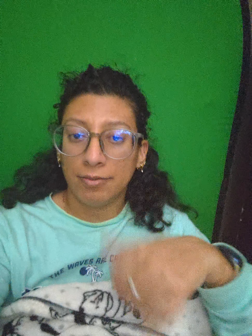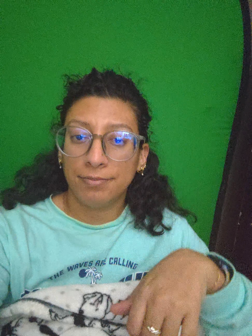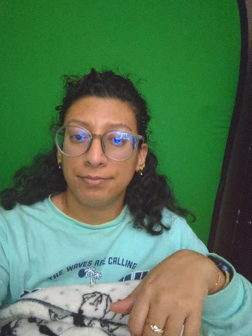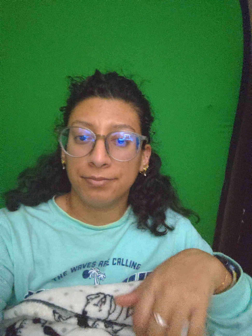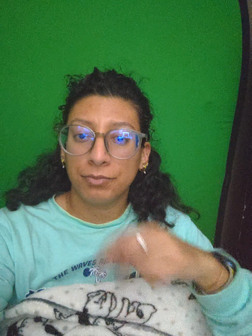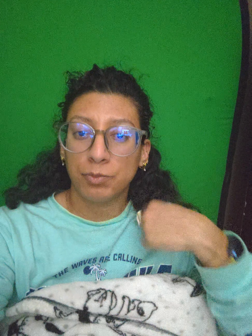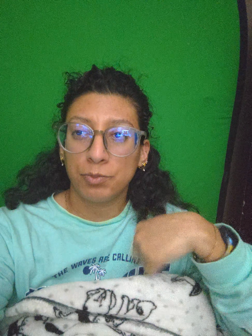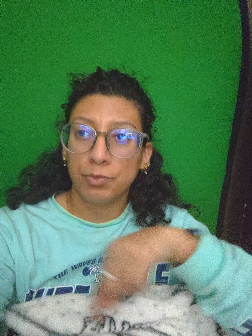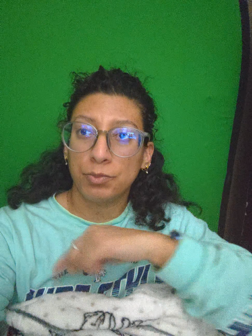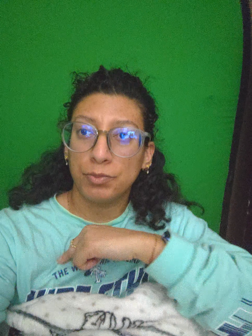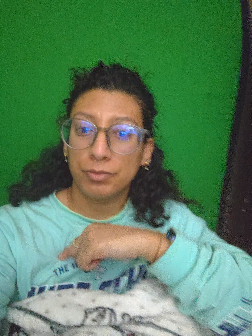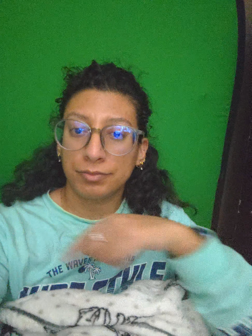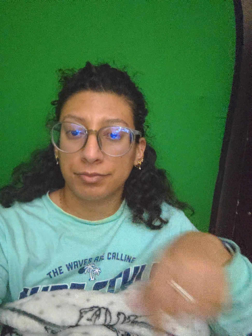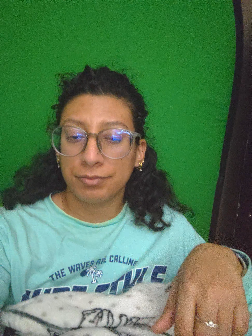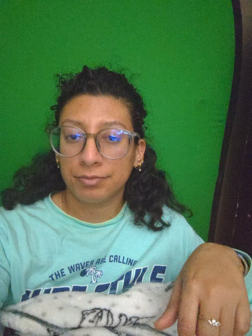we